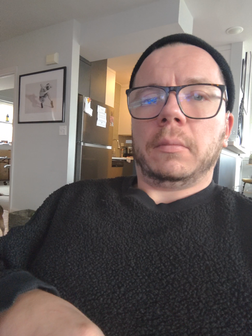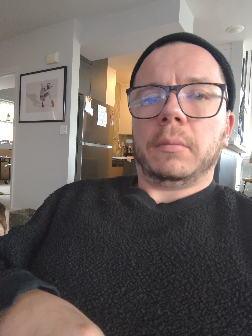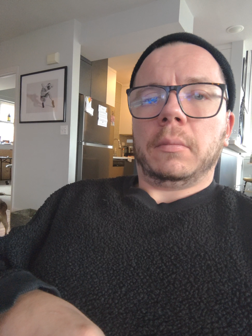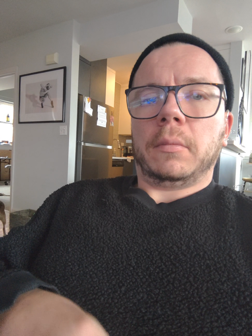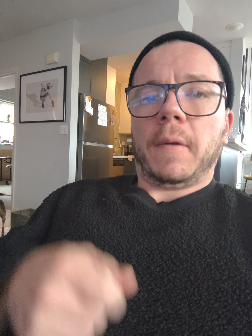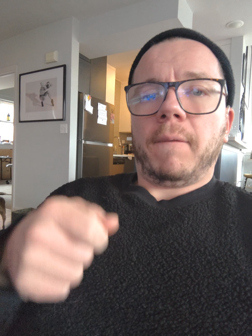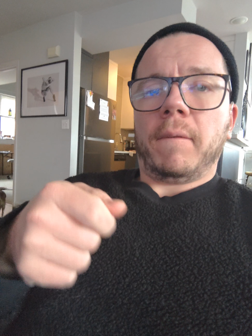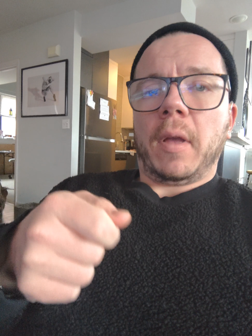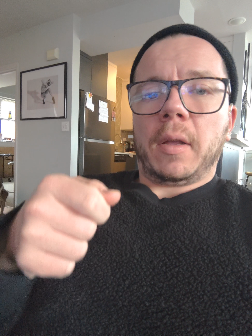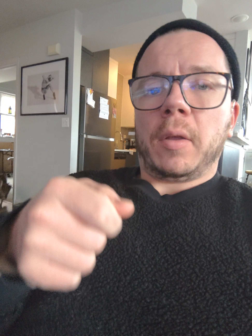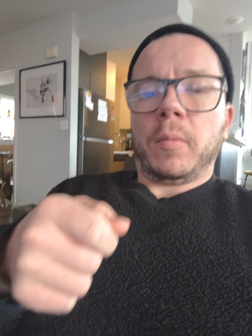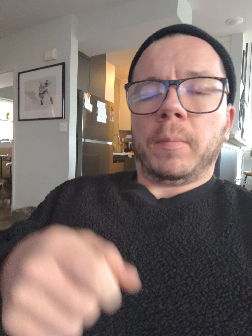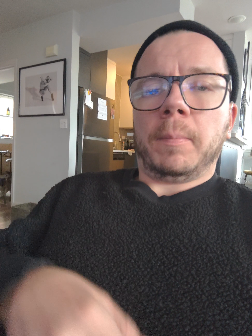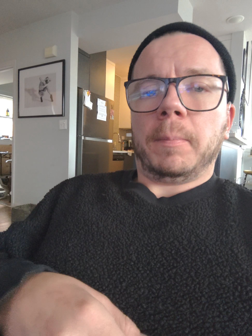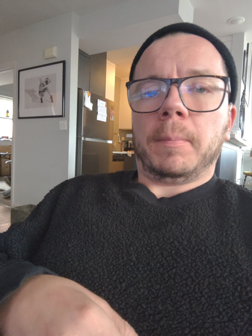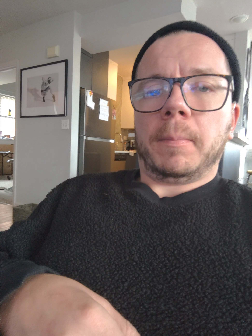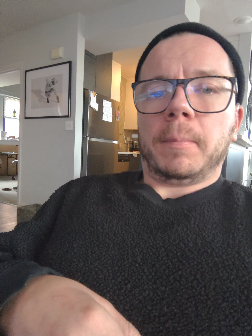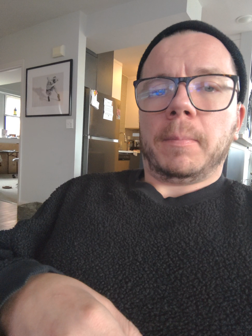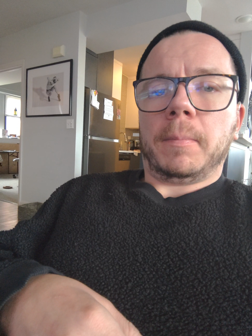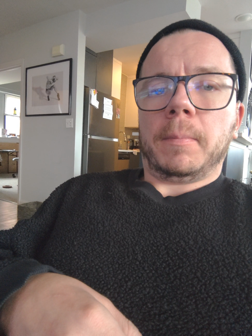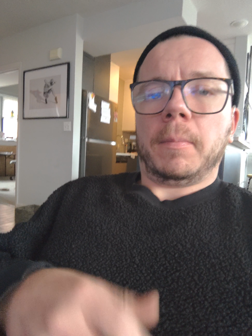vacuum